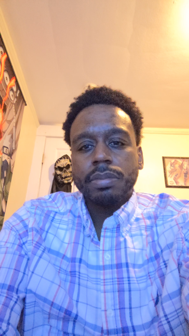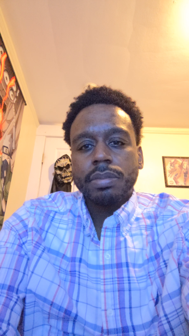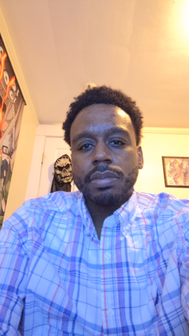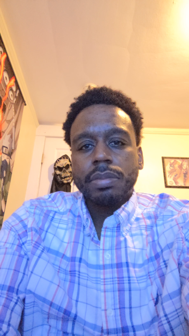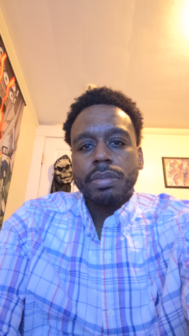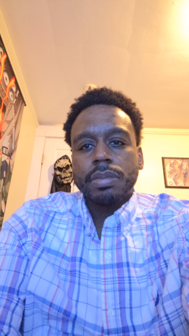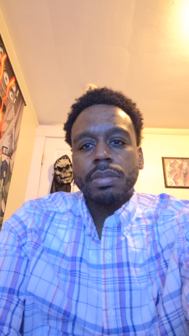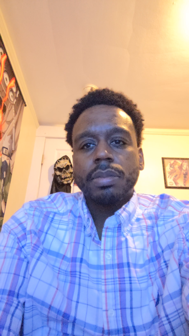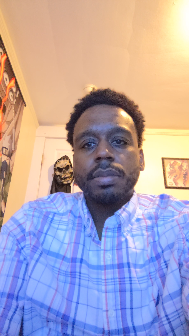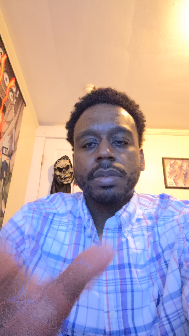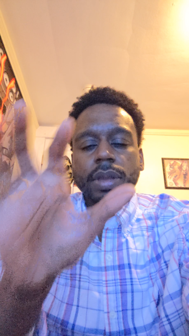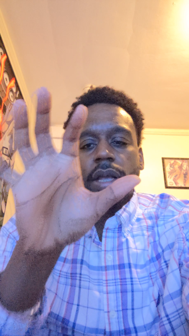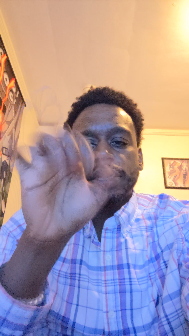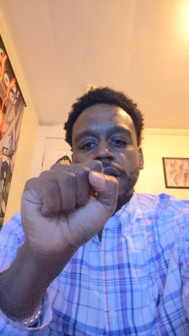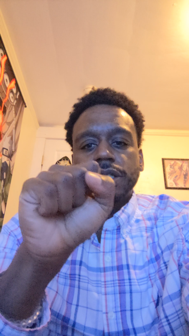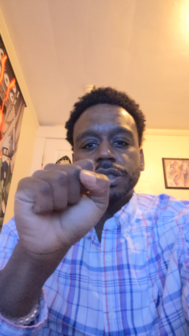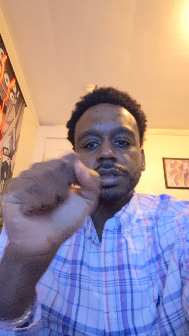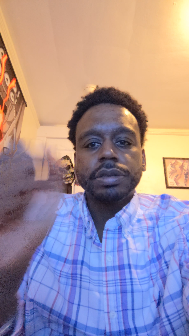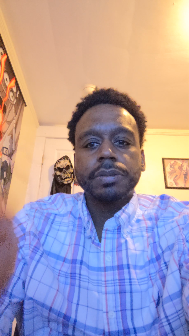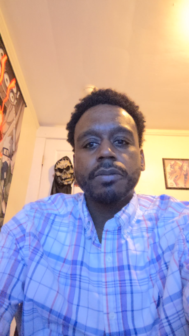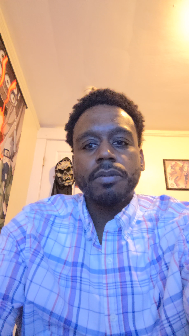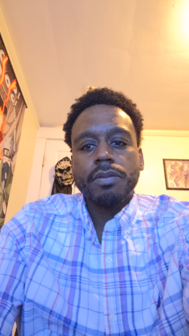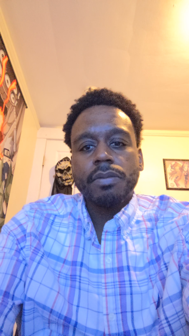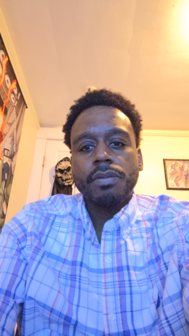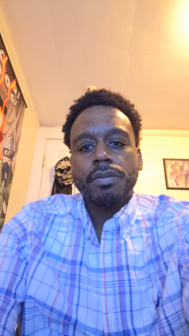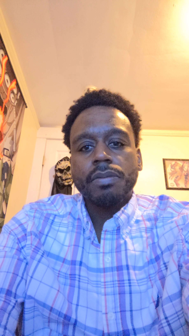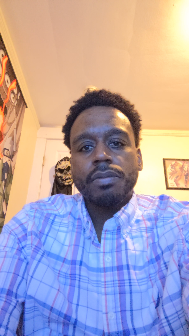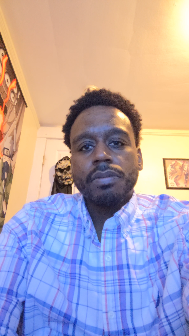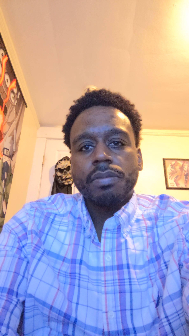catch